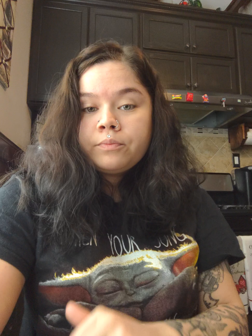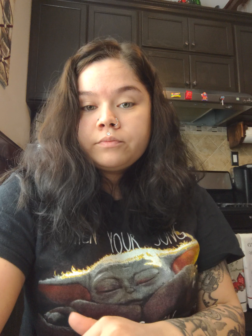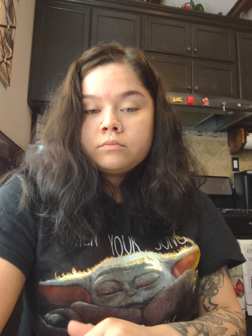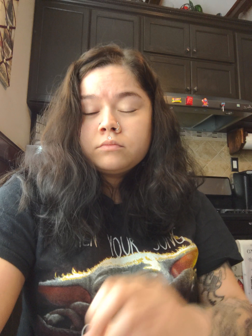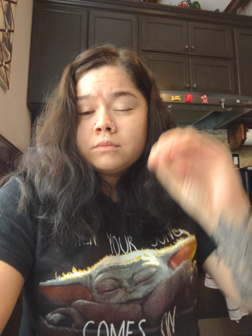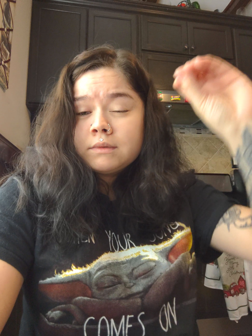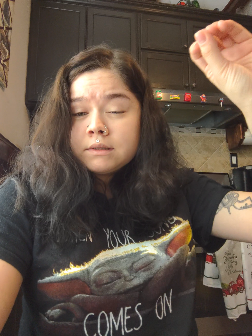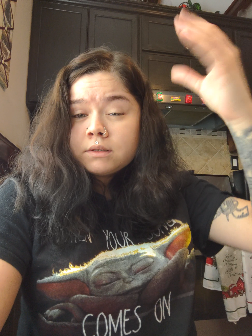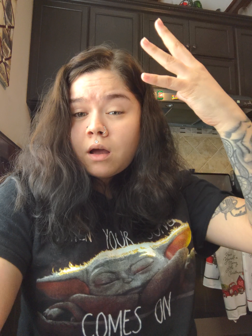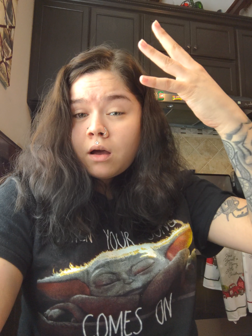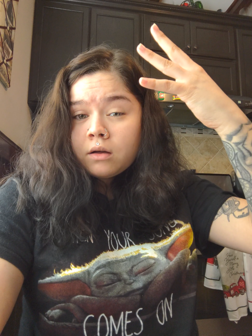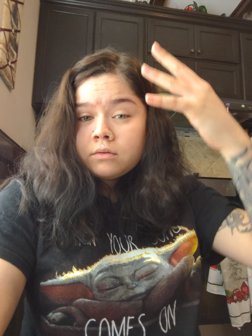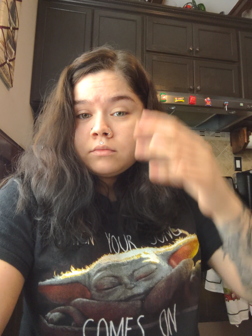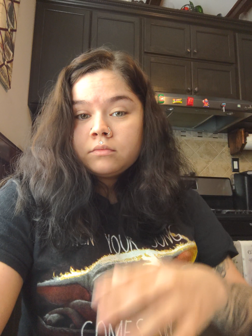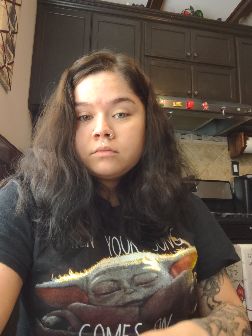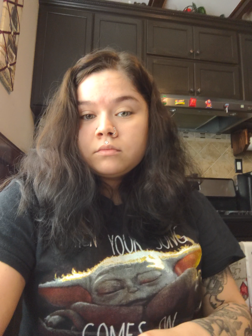sun